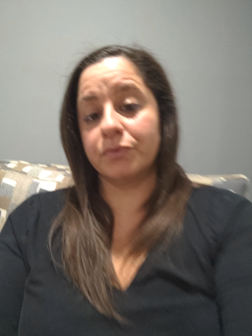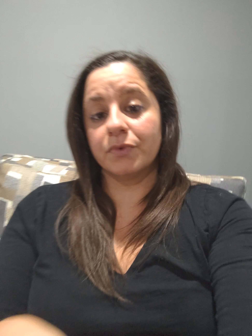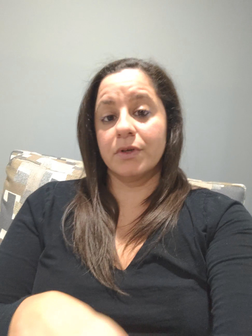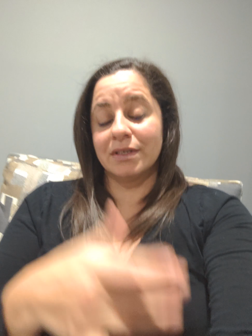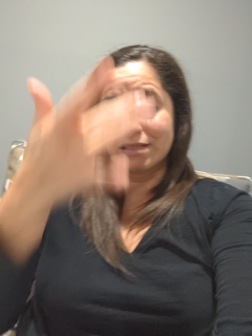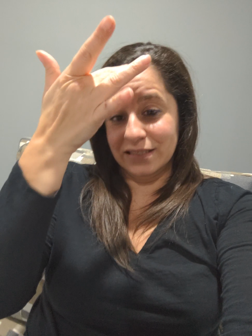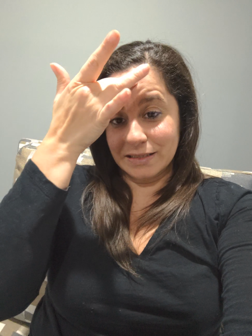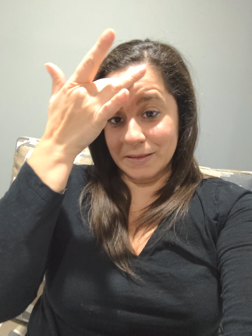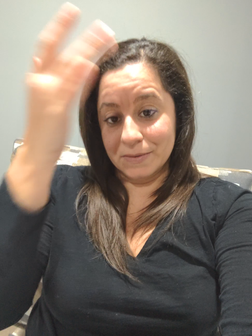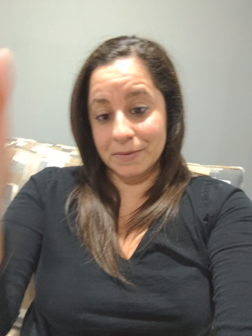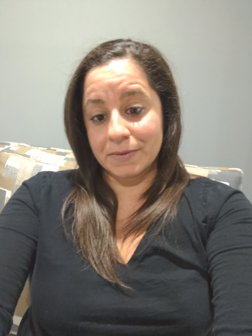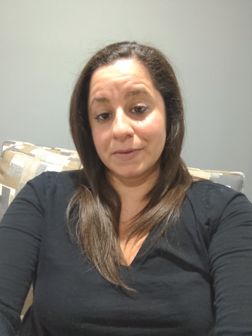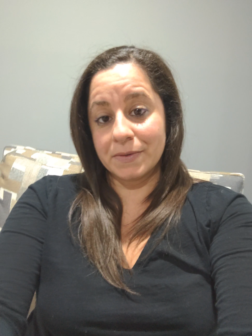sick